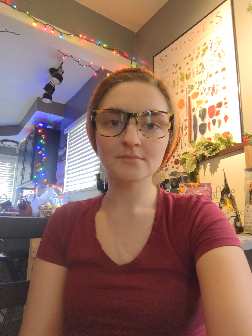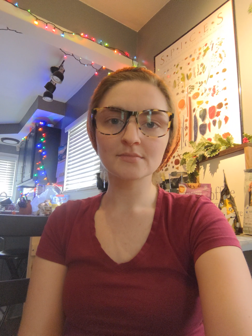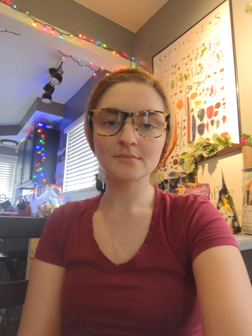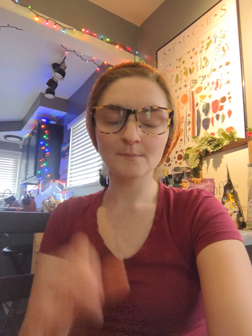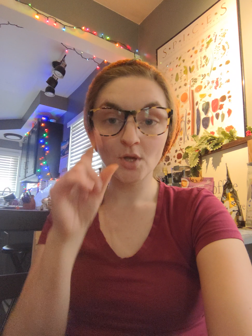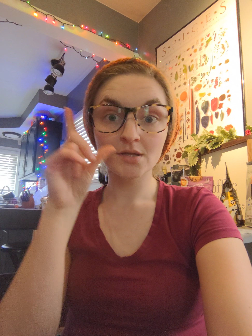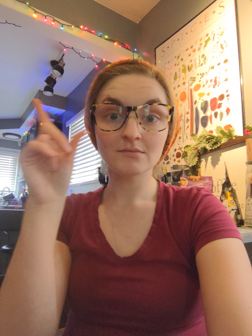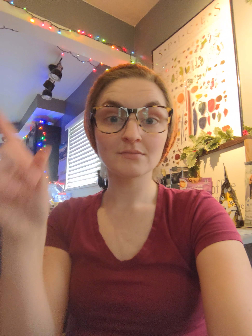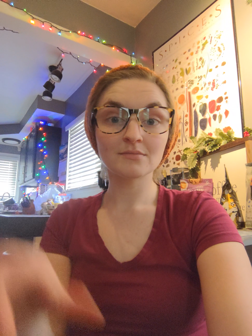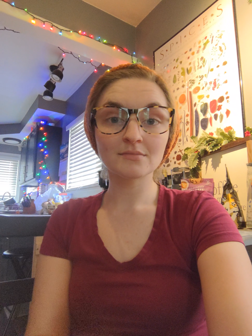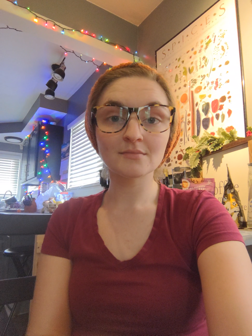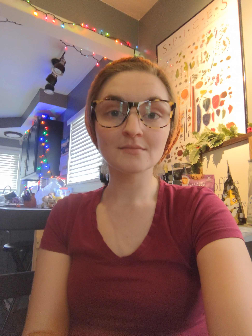awake